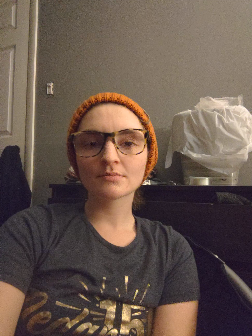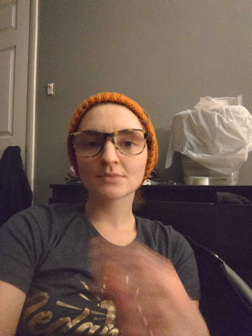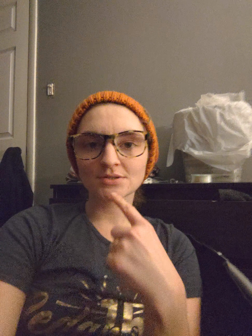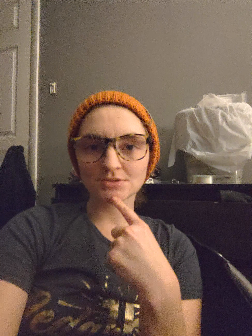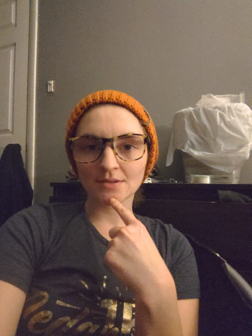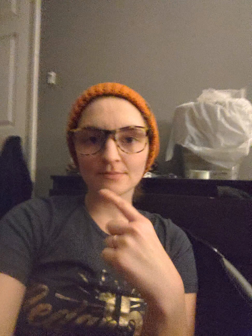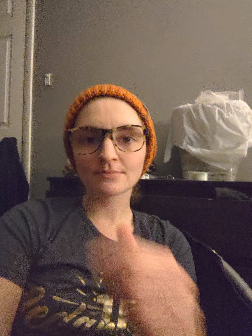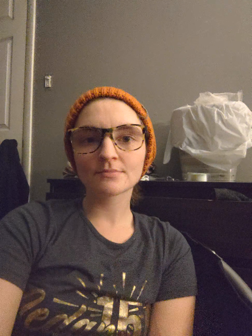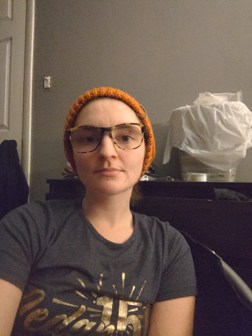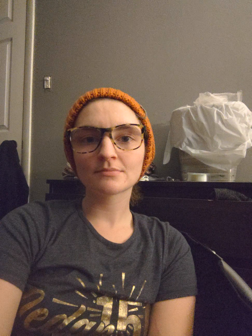say